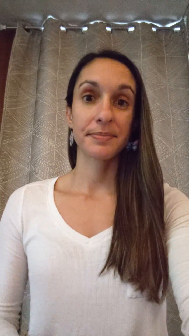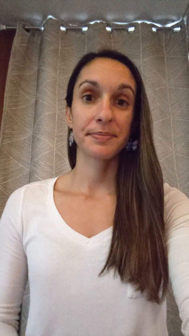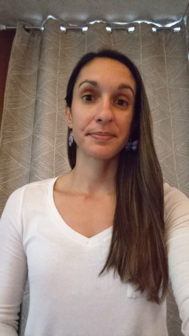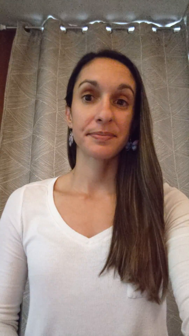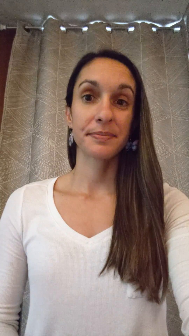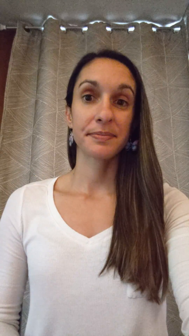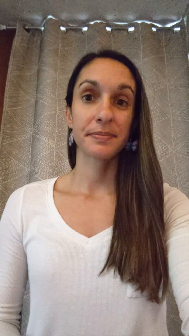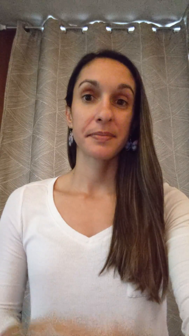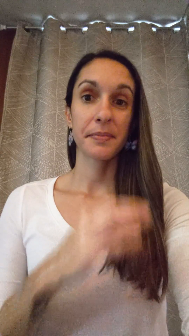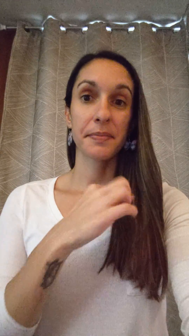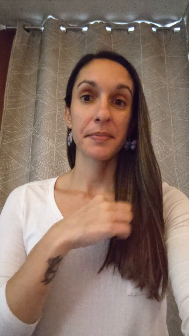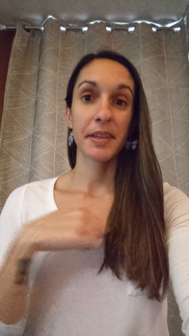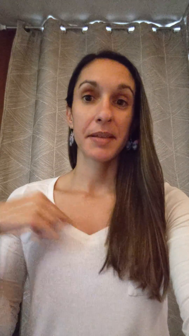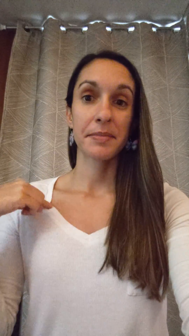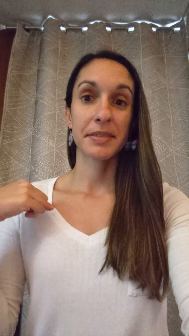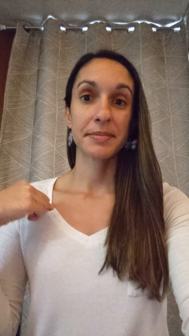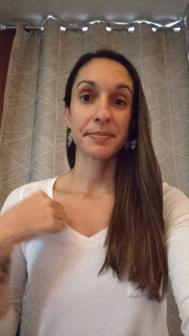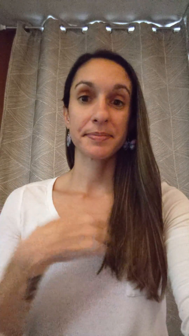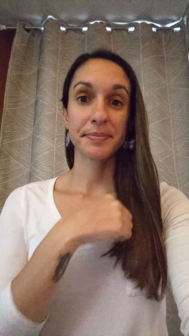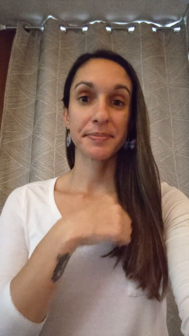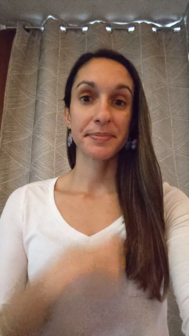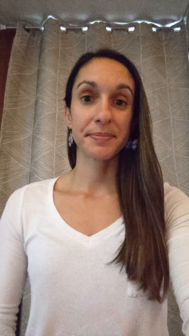bib